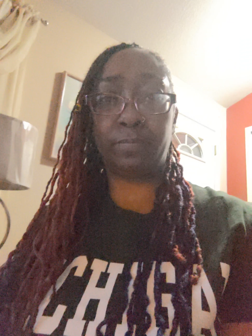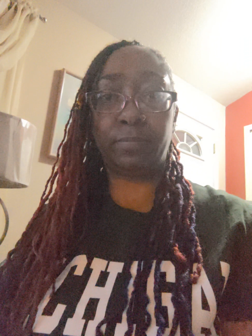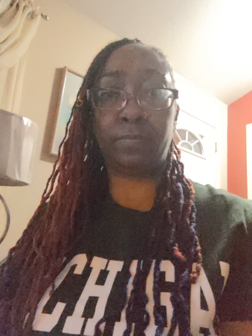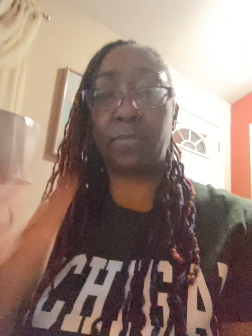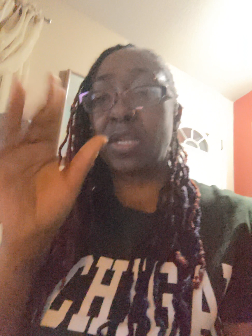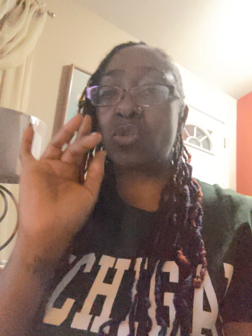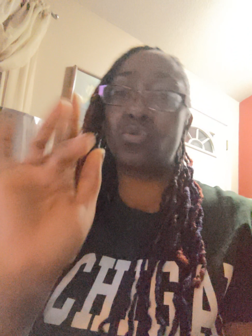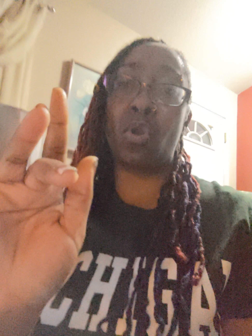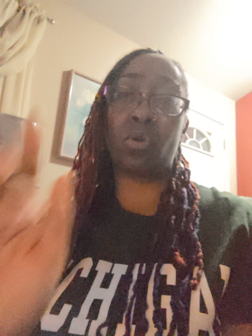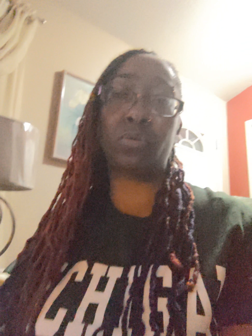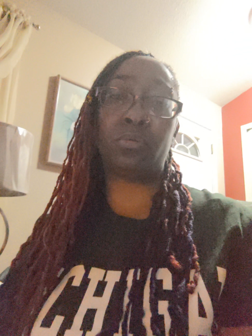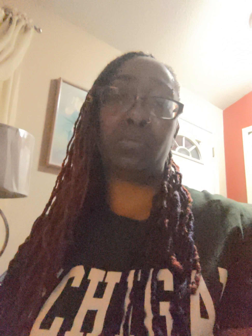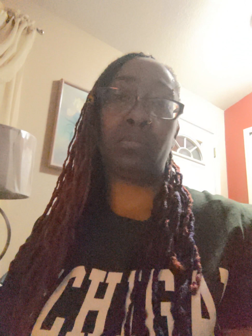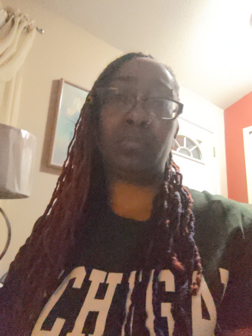touch